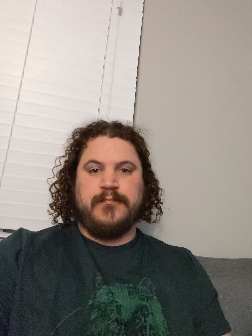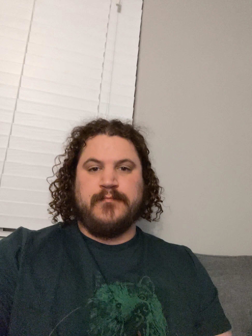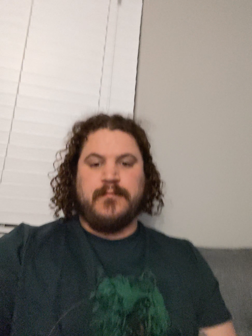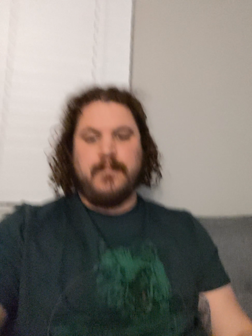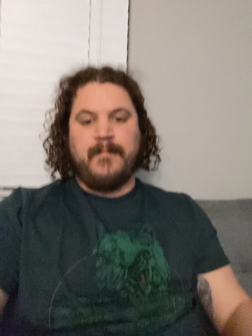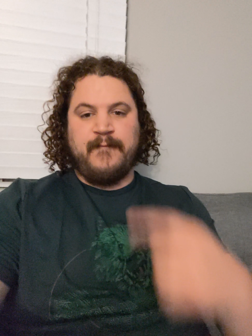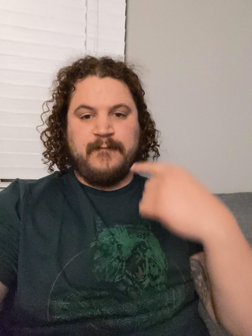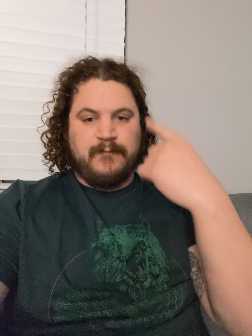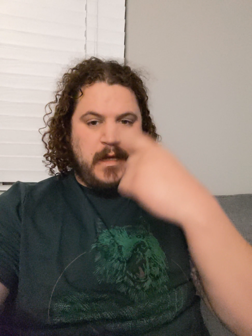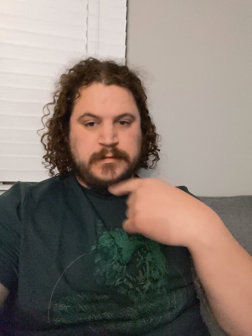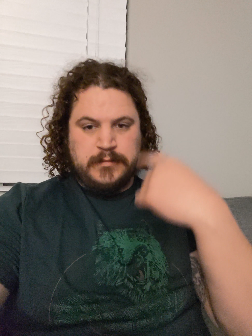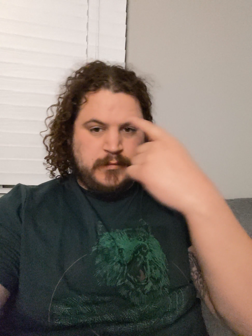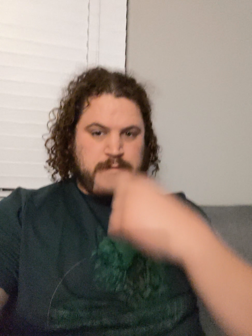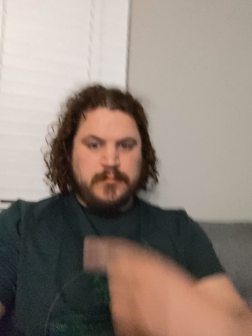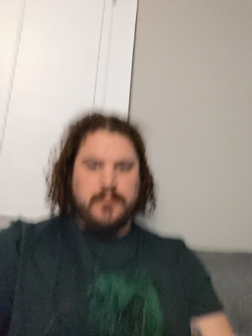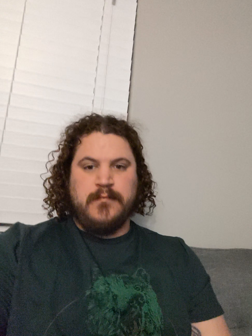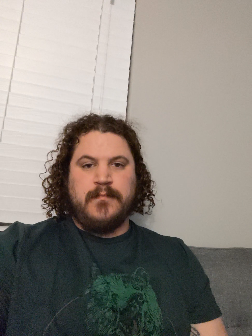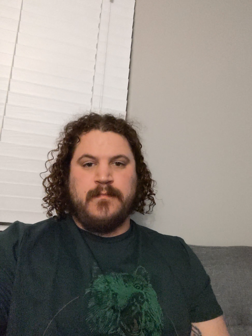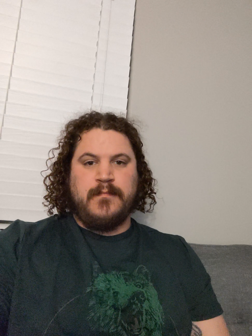face